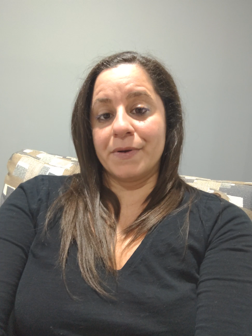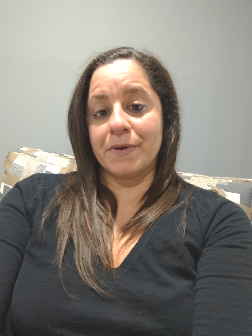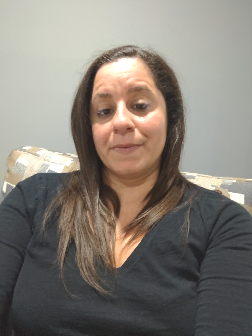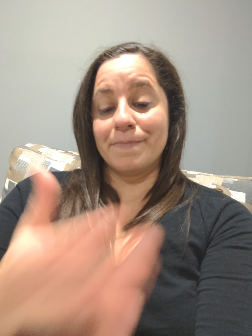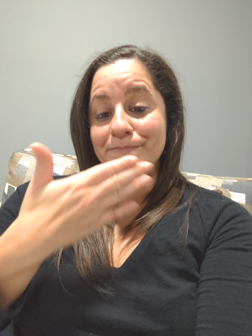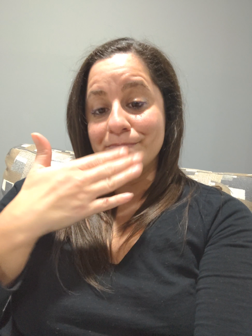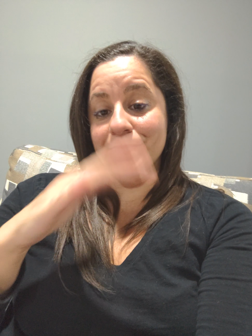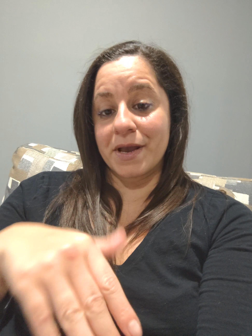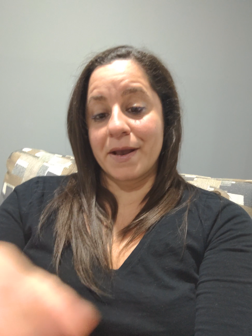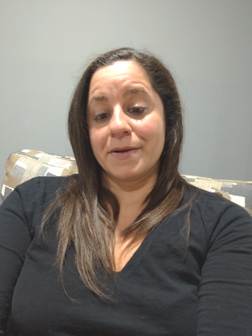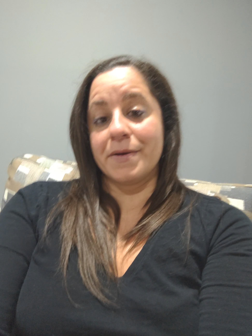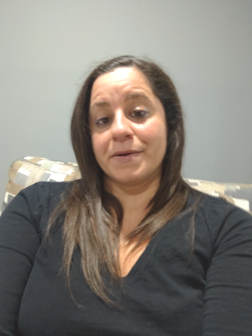bad